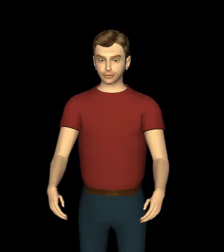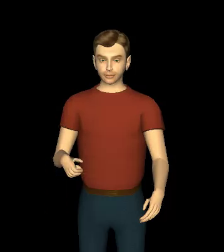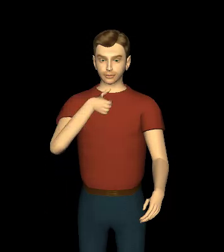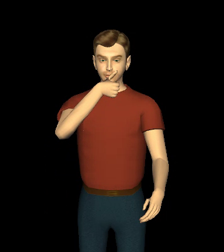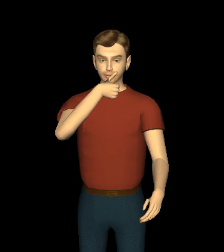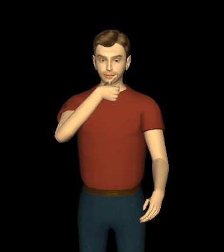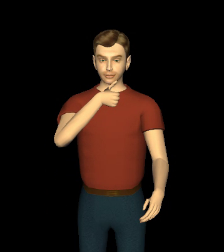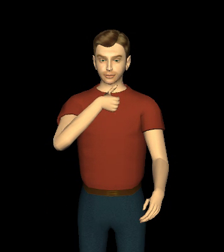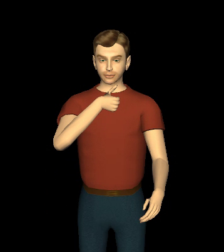ألم